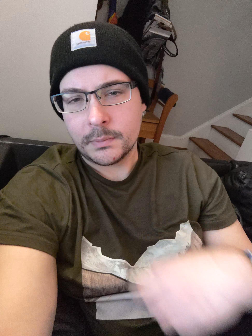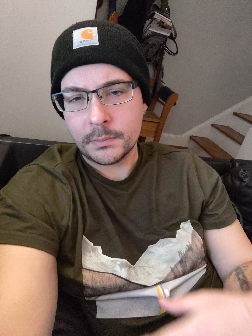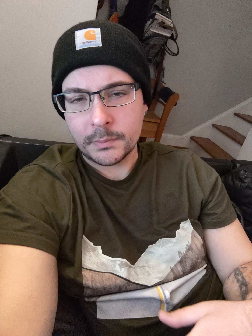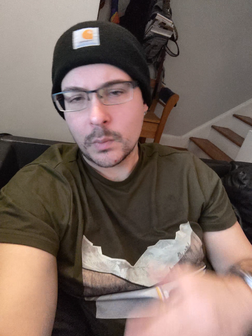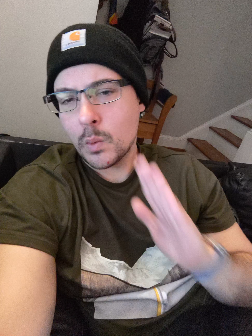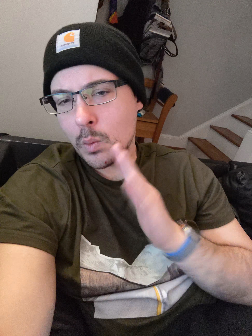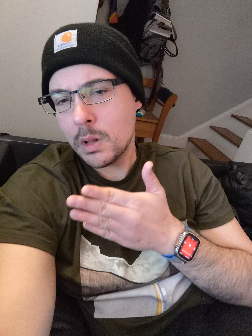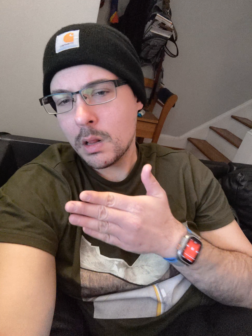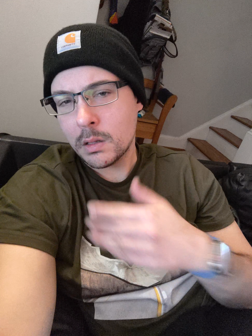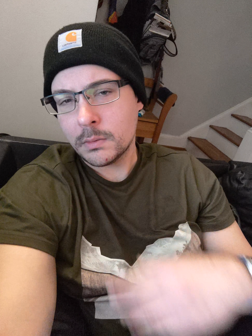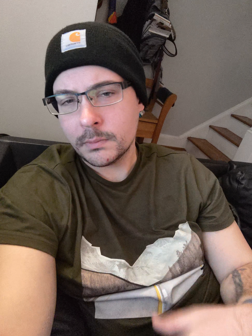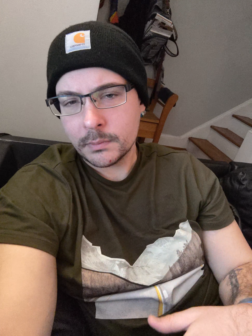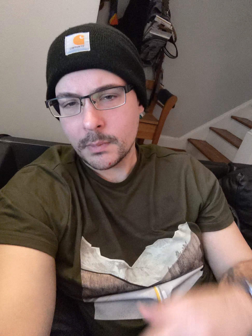will